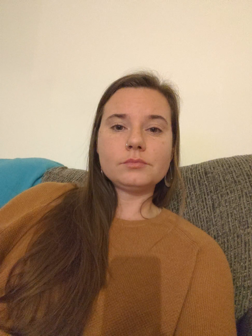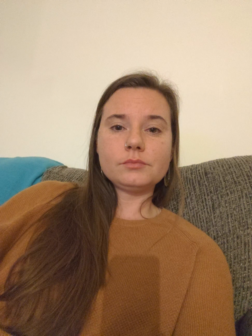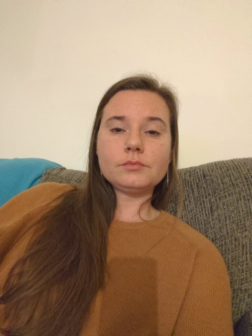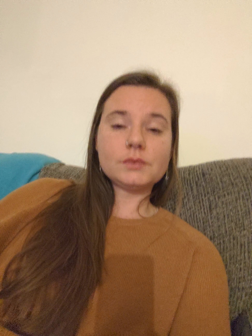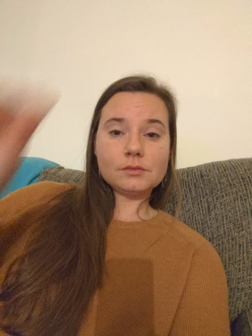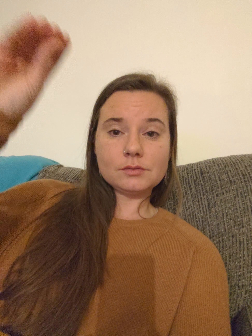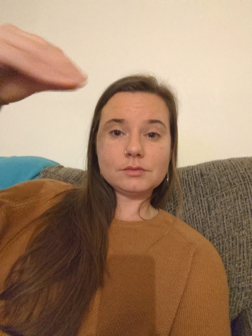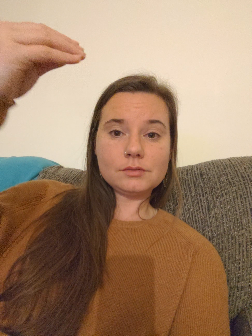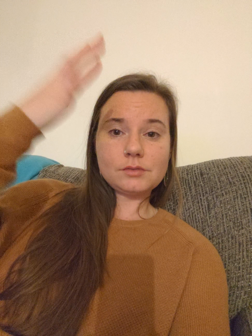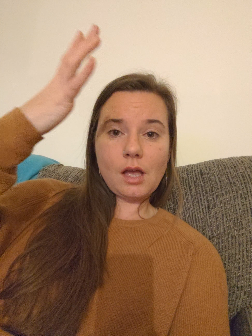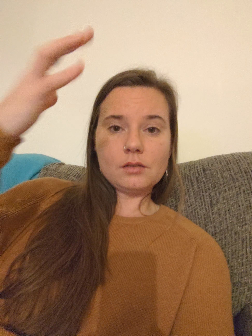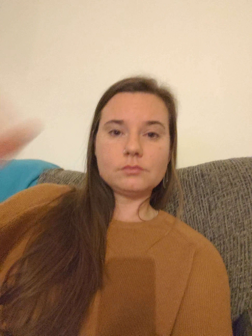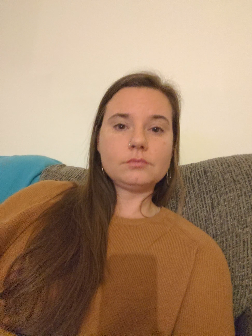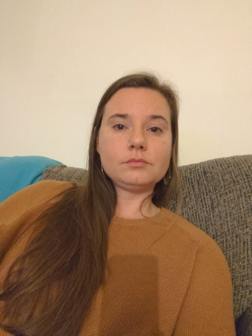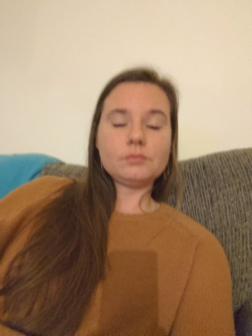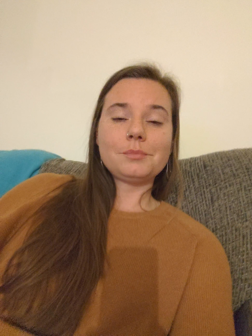sun